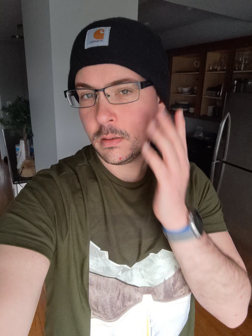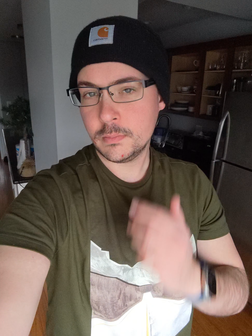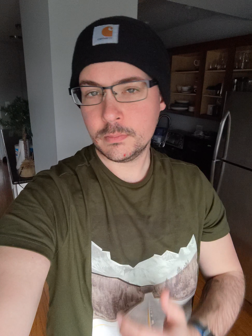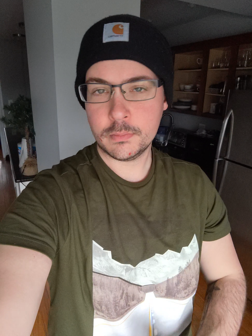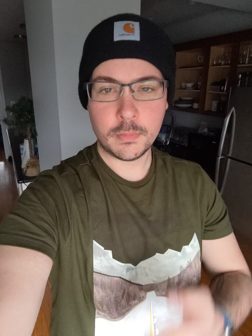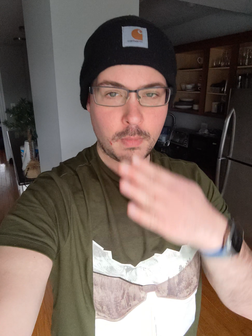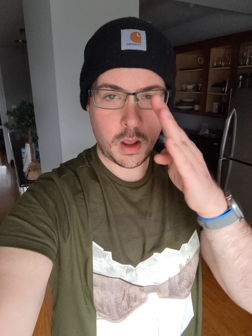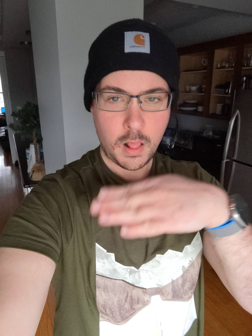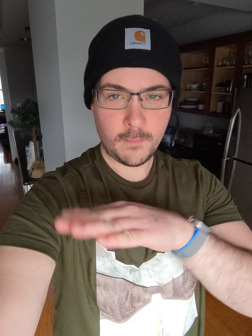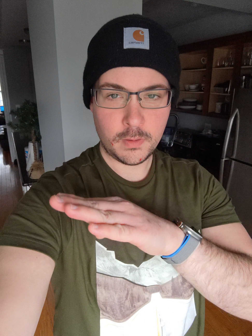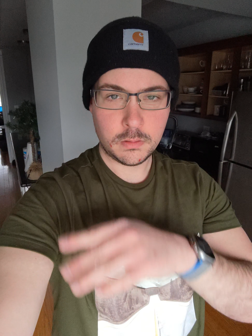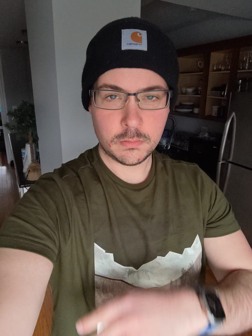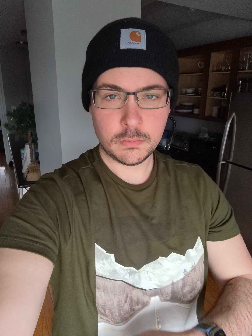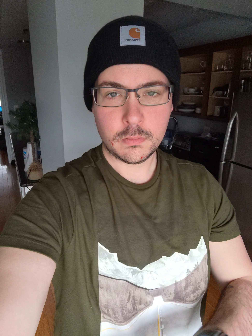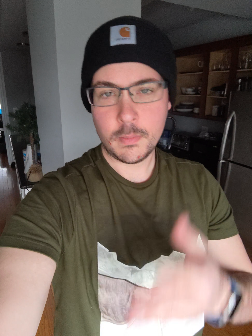elephant